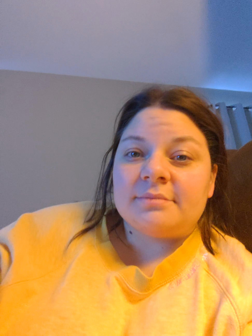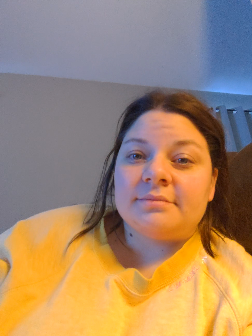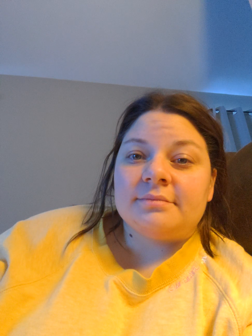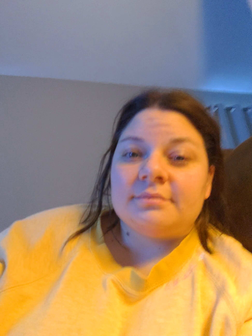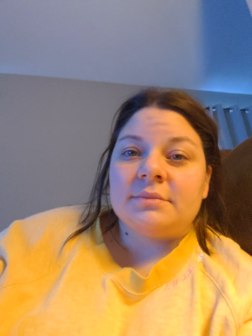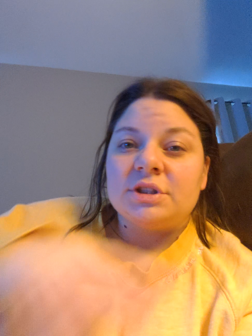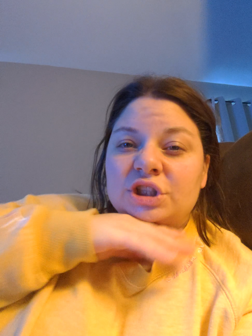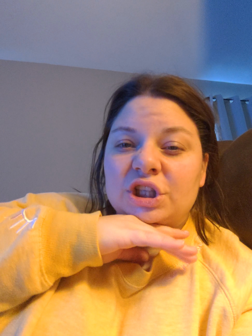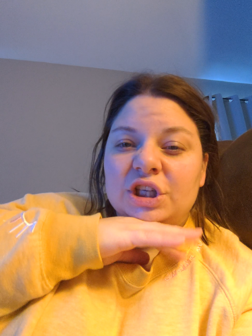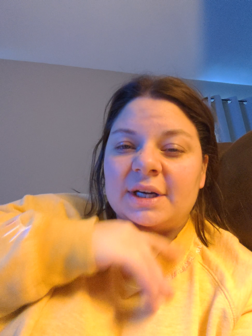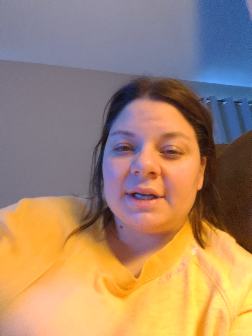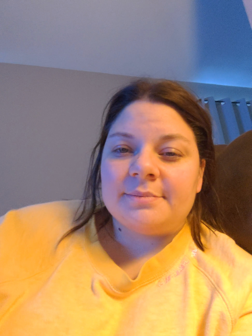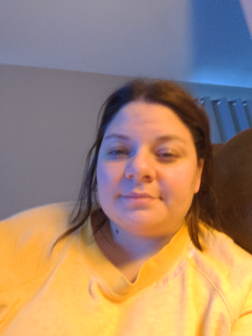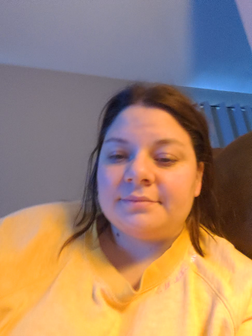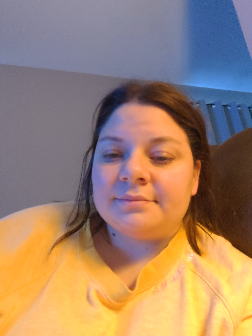dirty